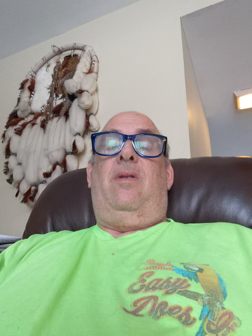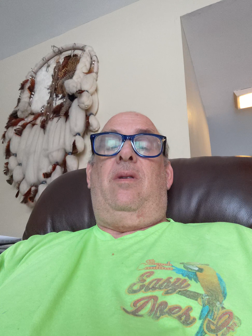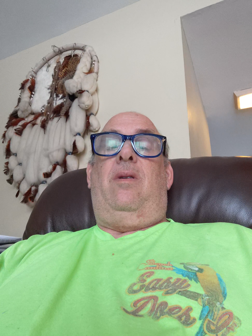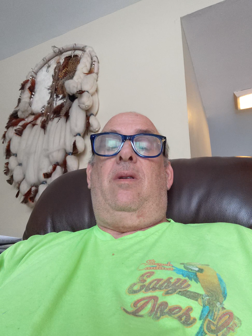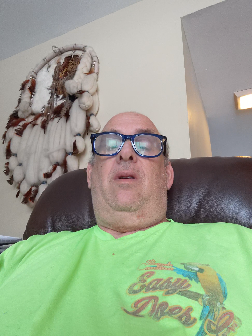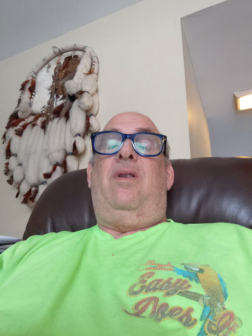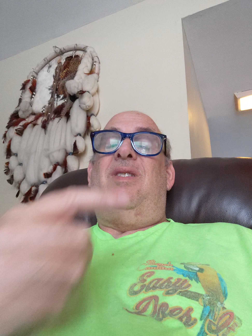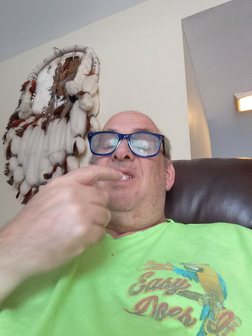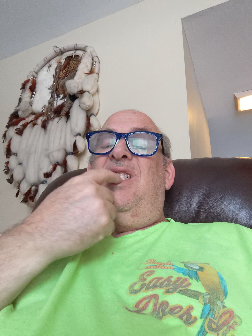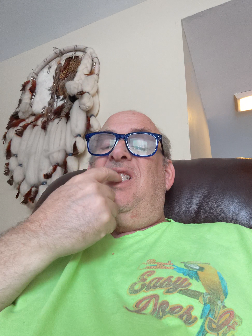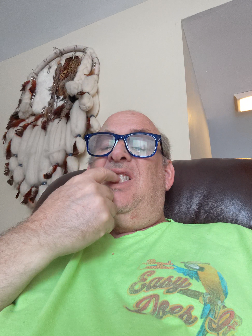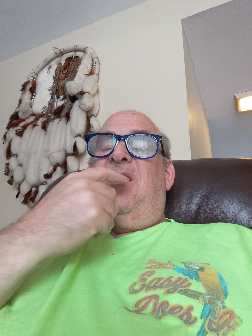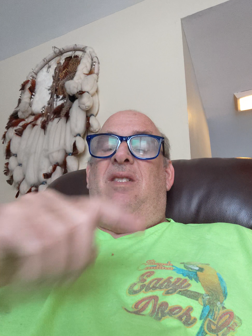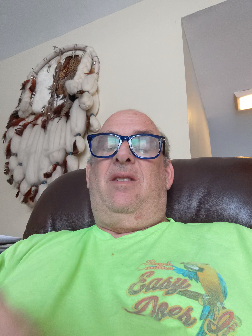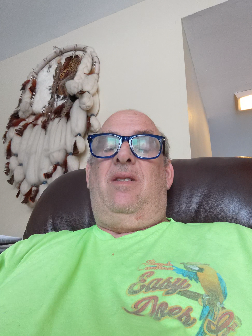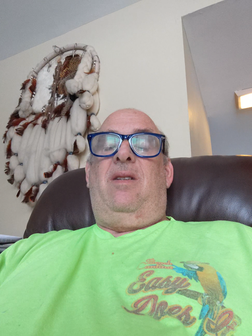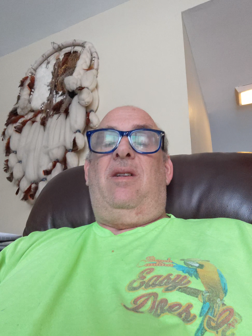window